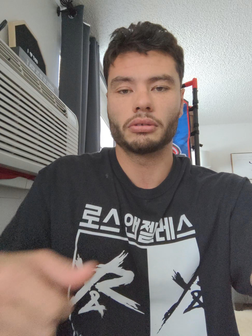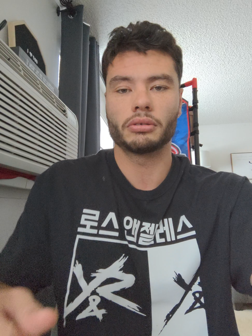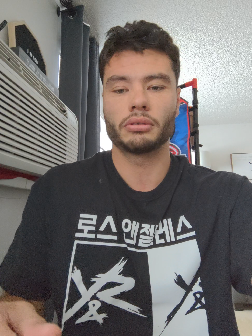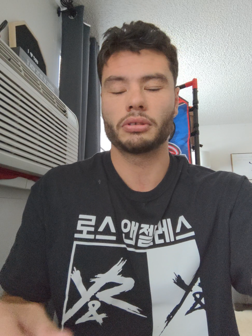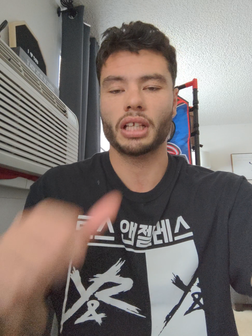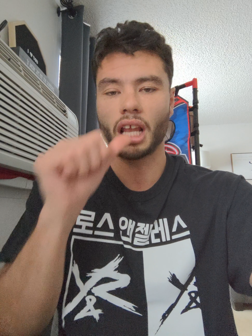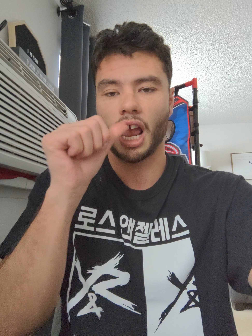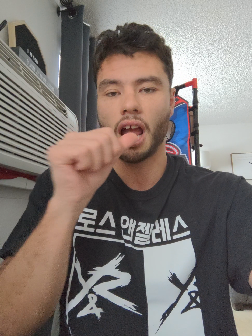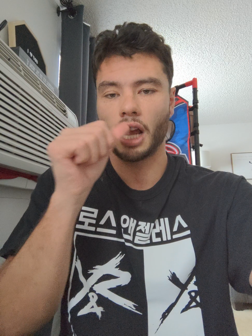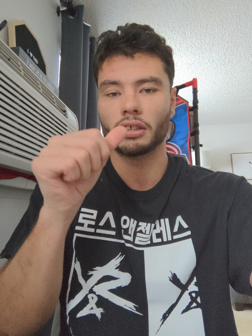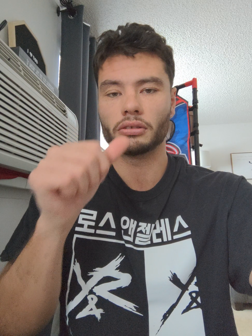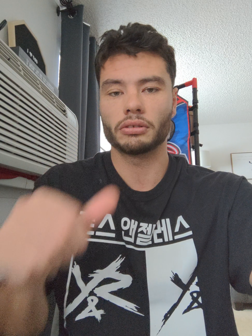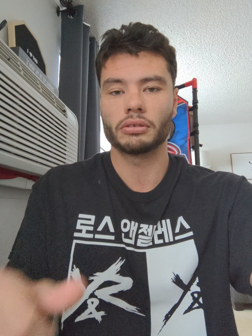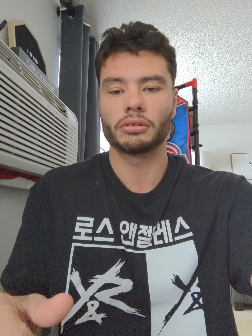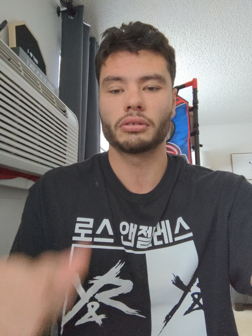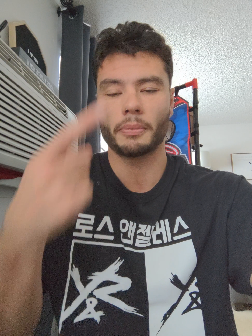nuts